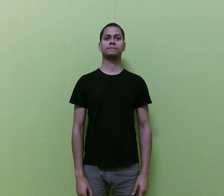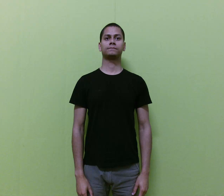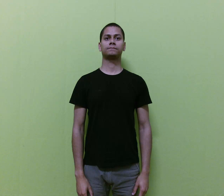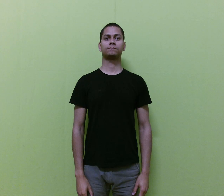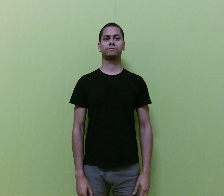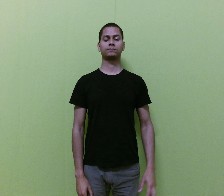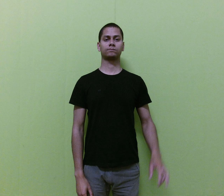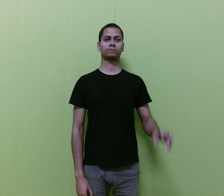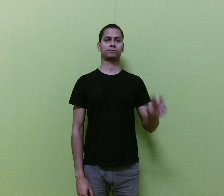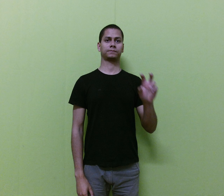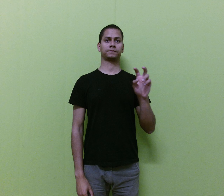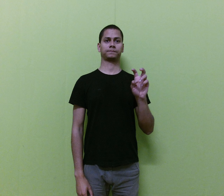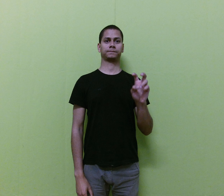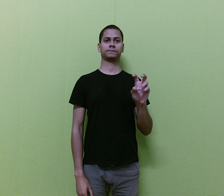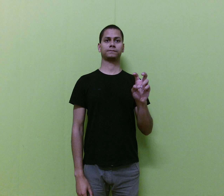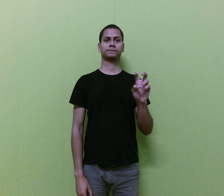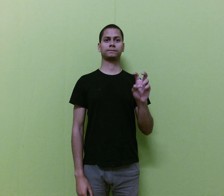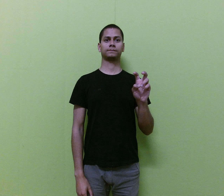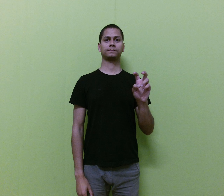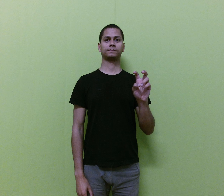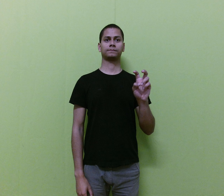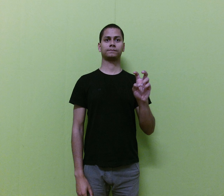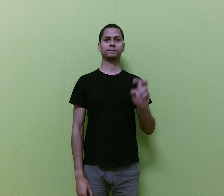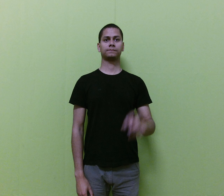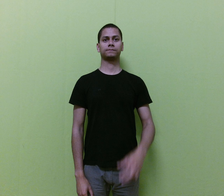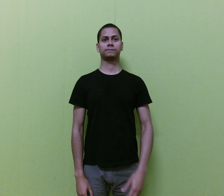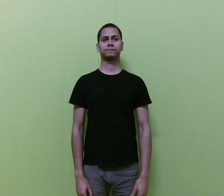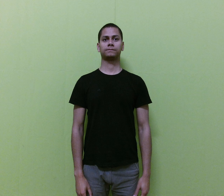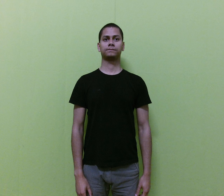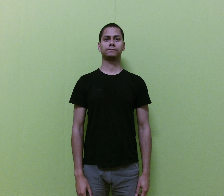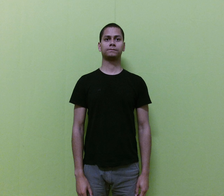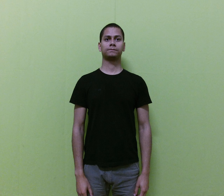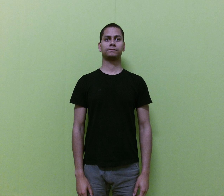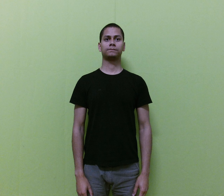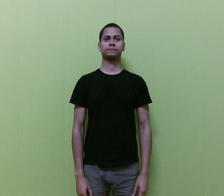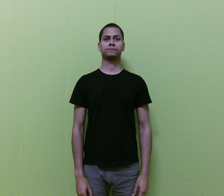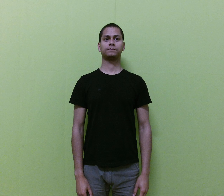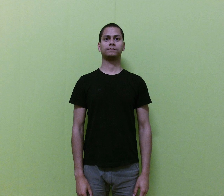cinco